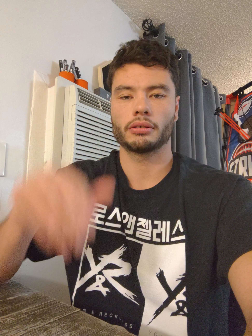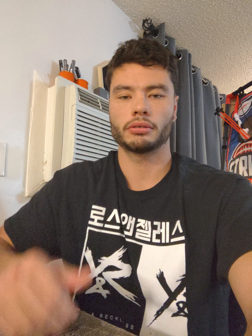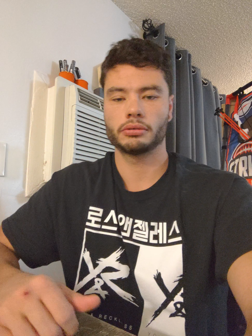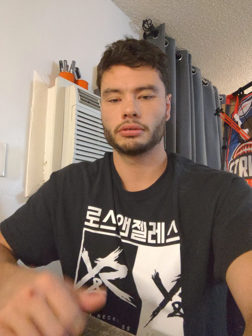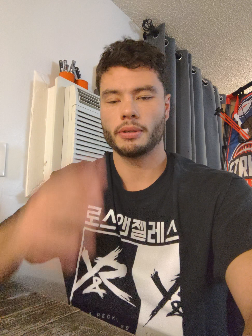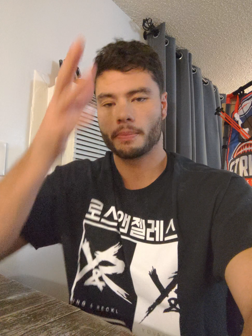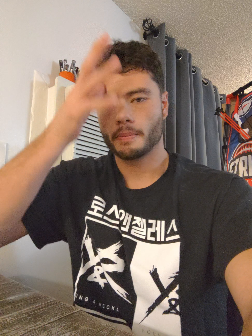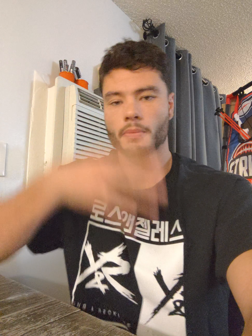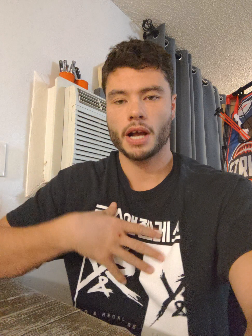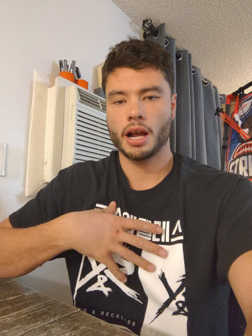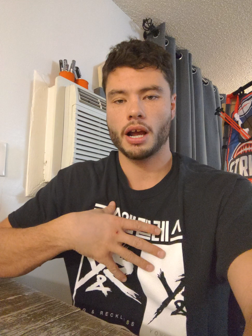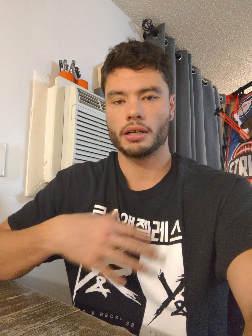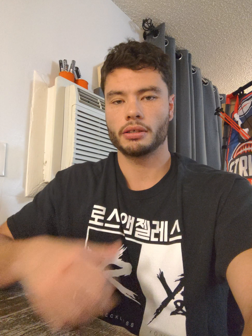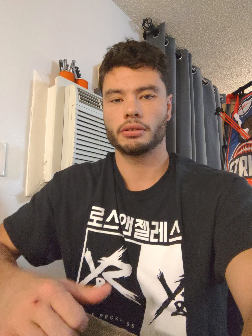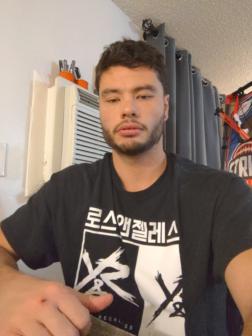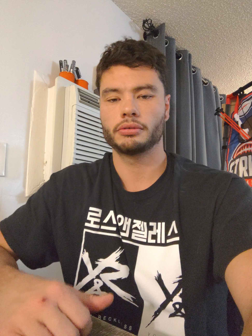man